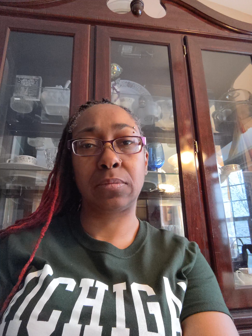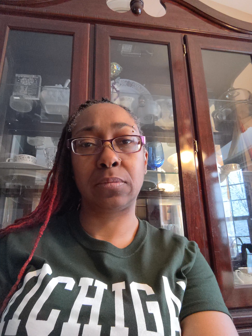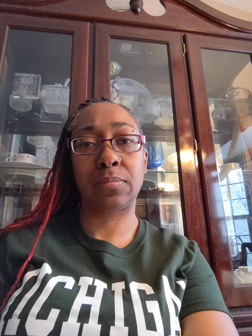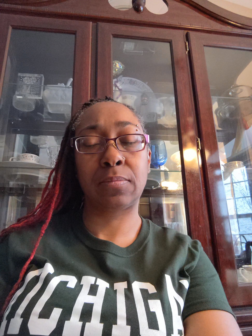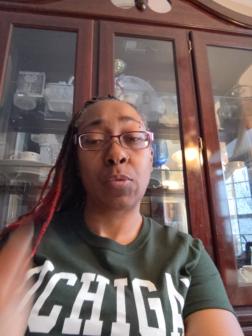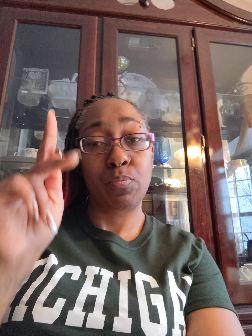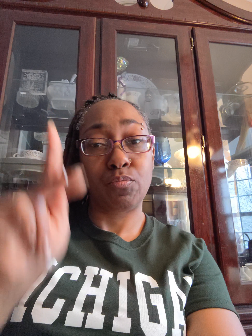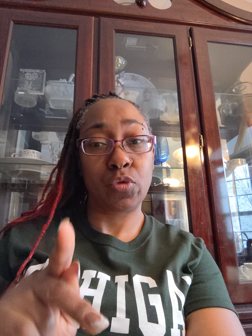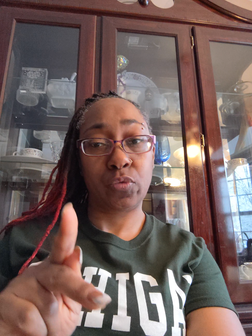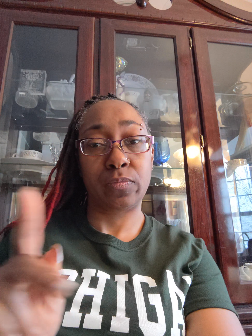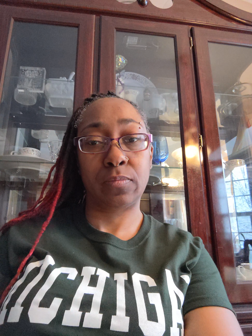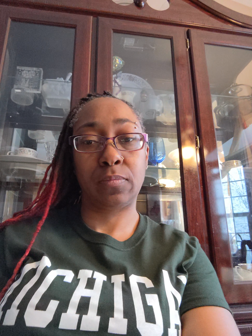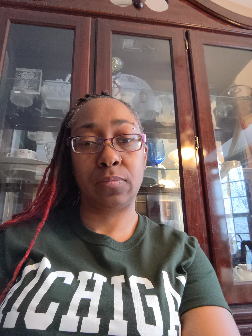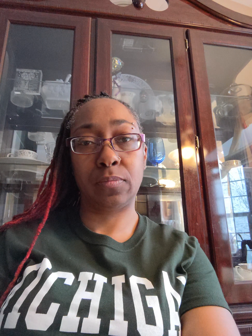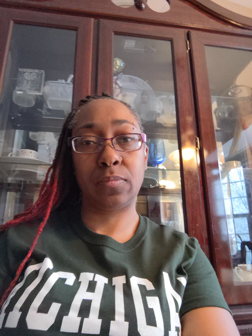person